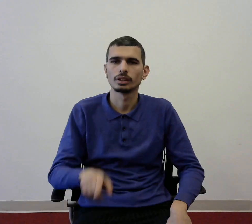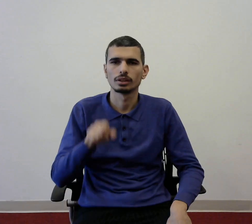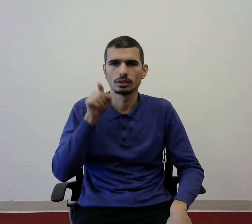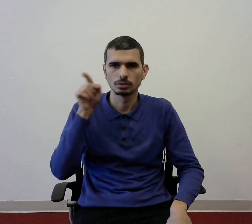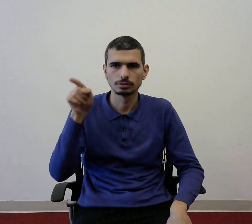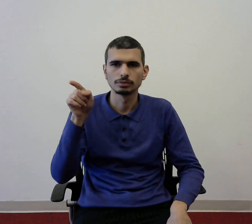sən